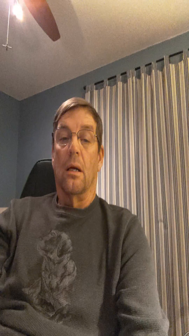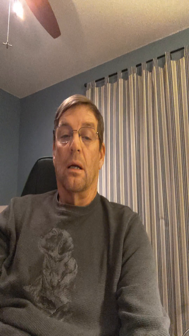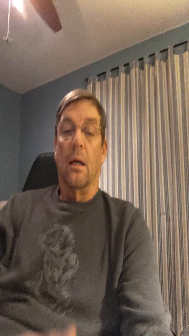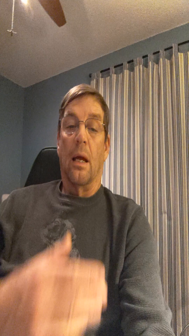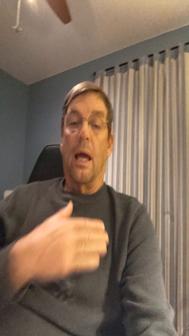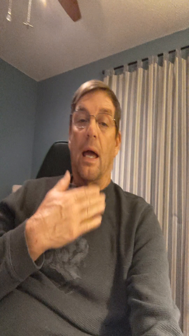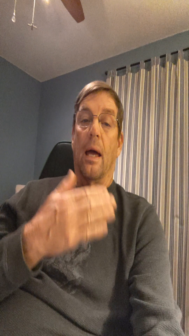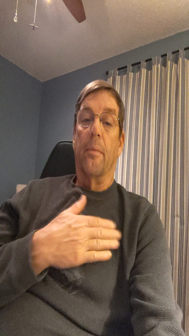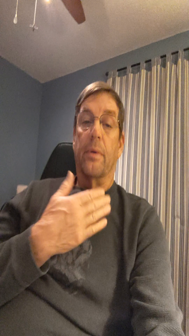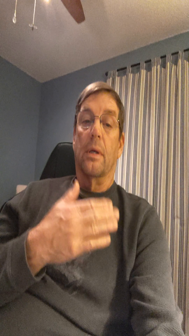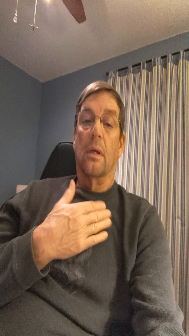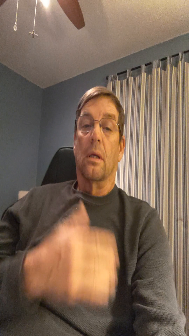happy